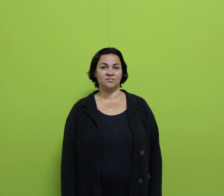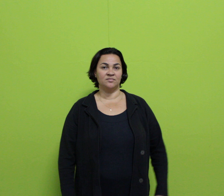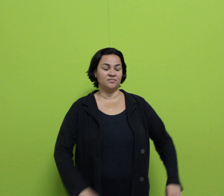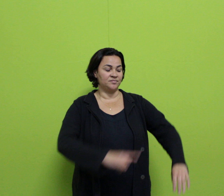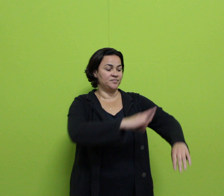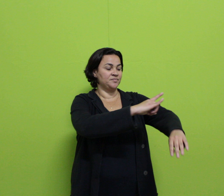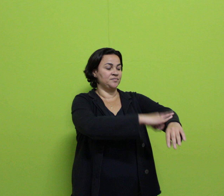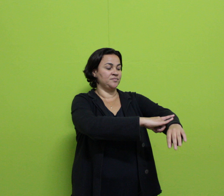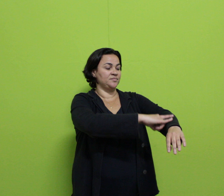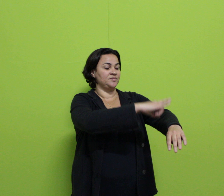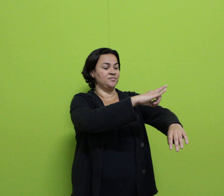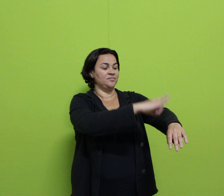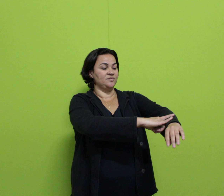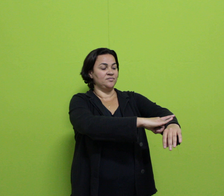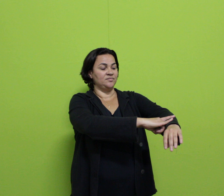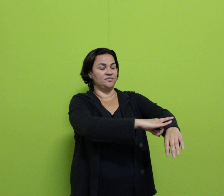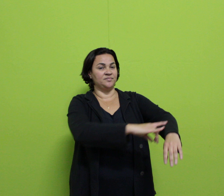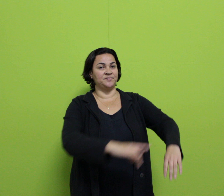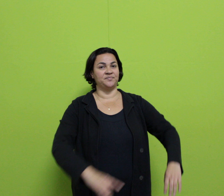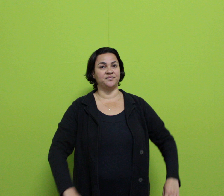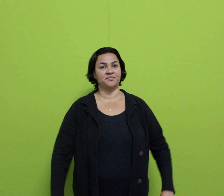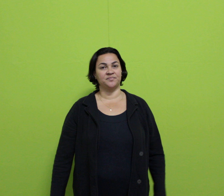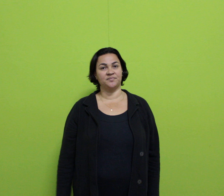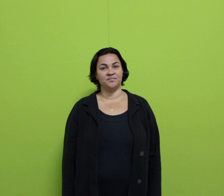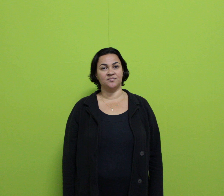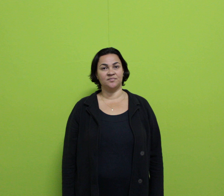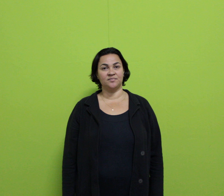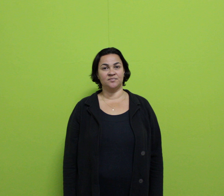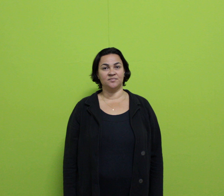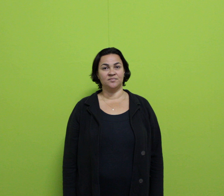banheiro